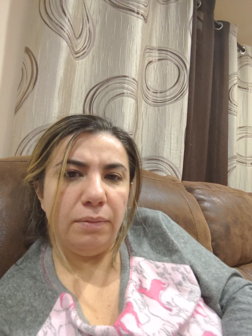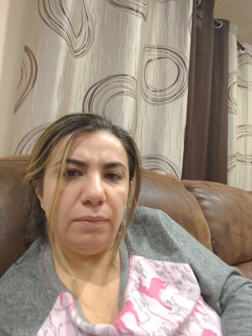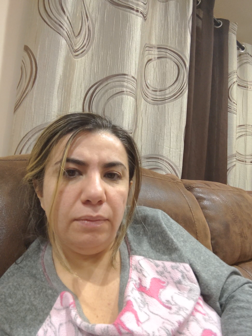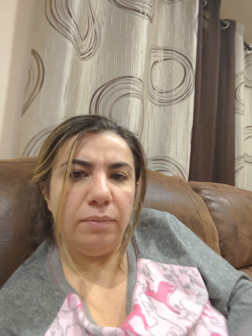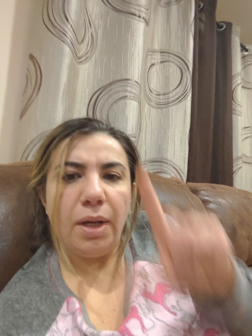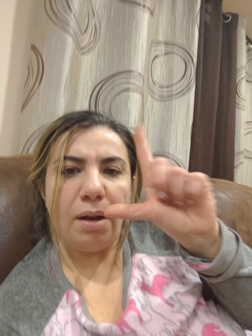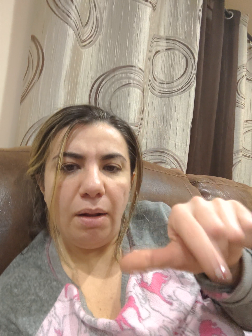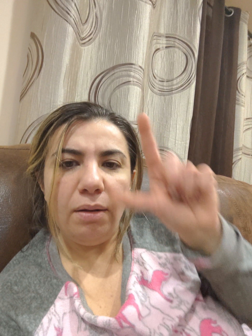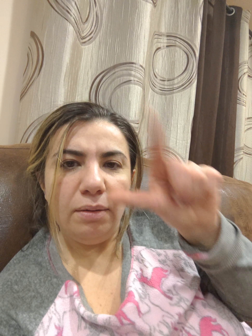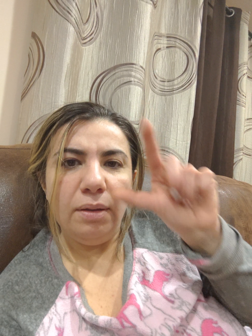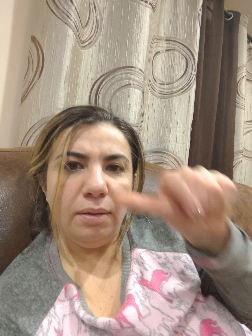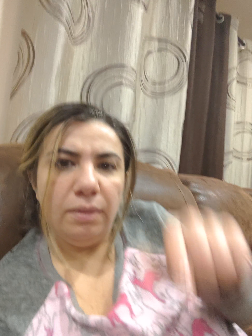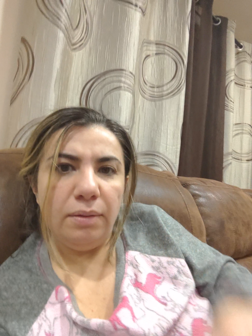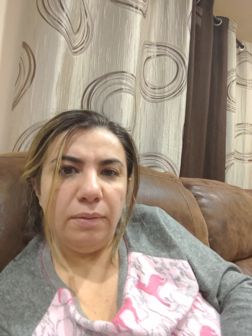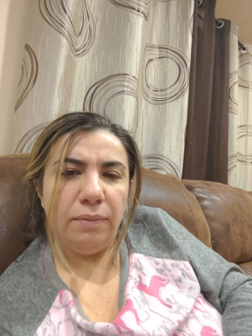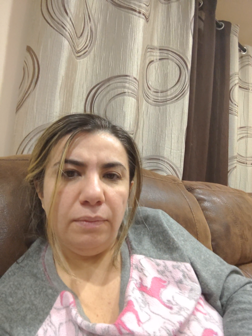later